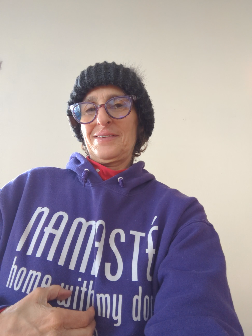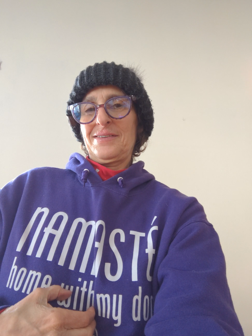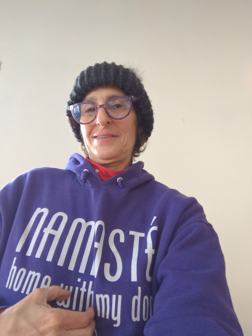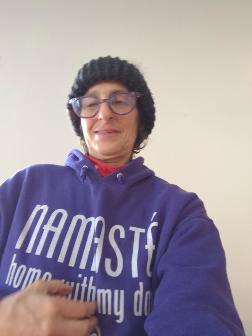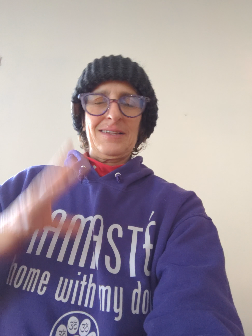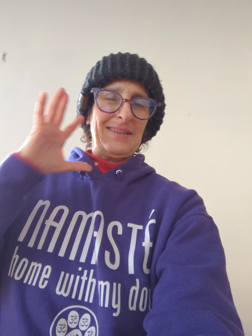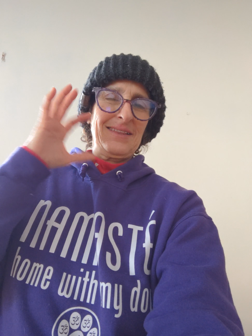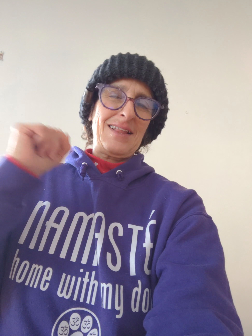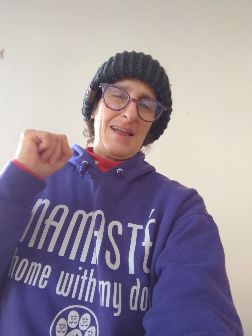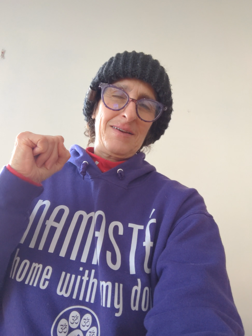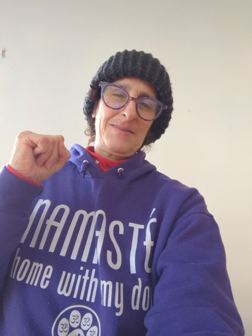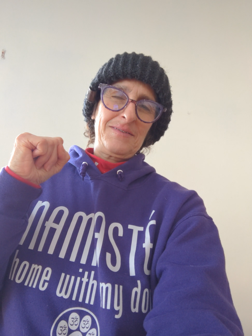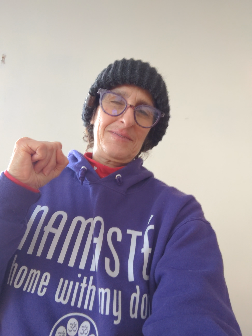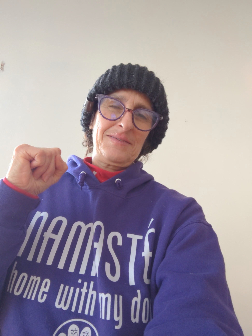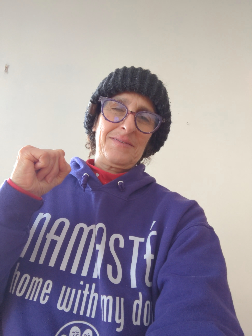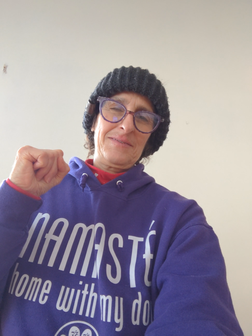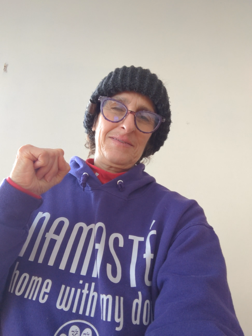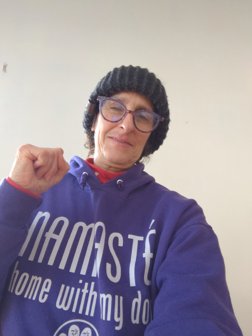loud